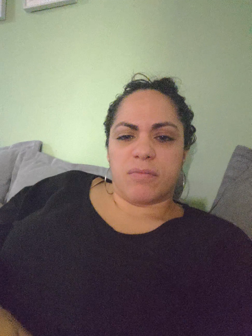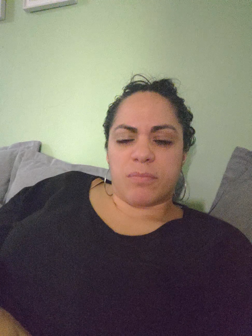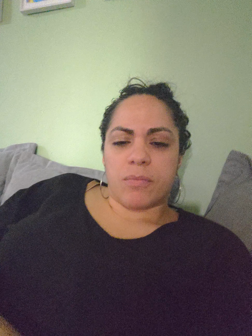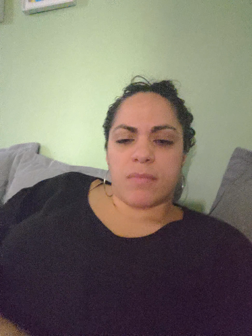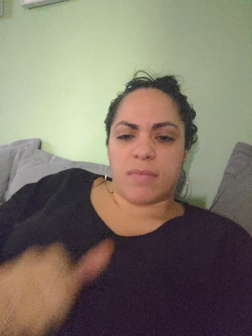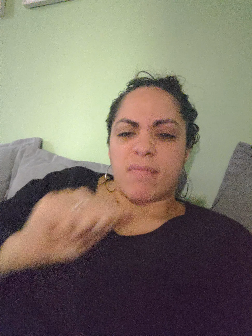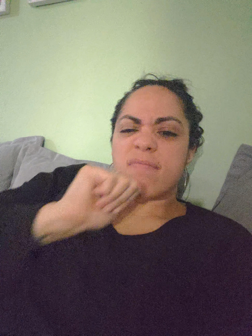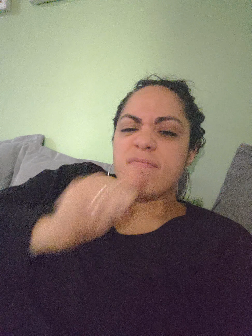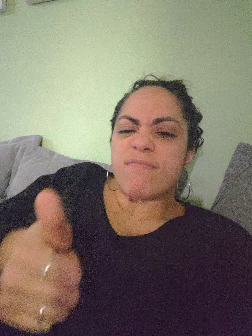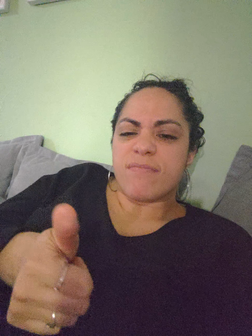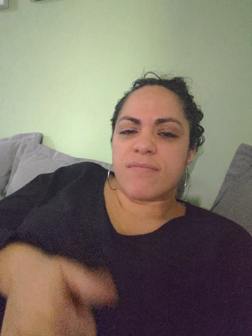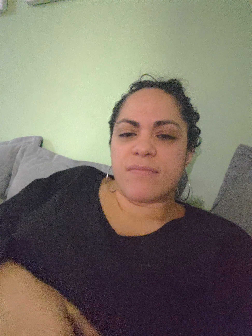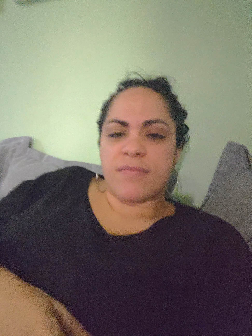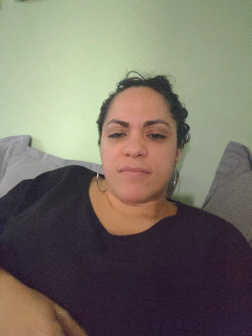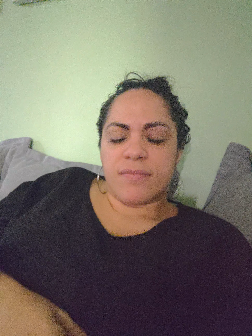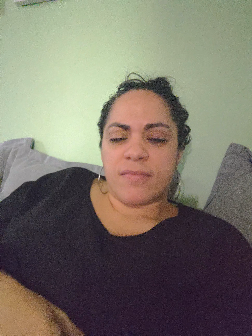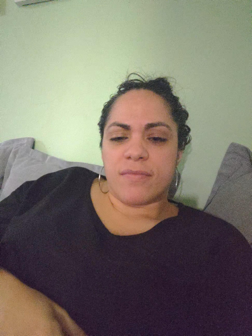not